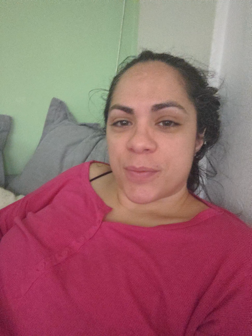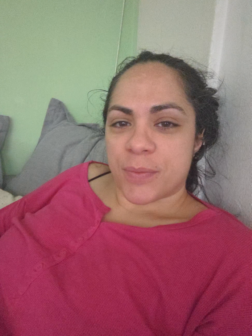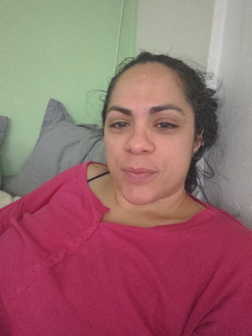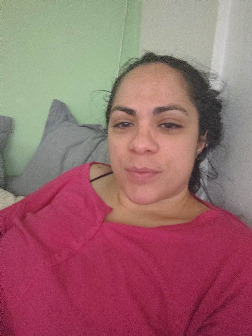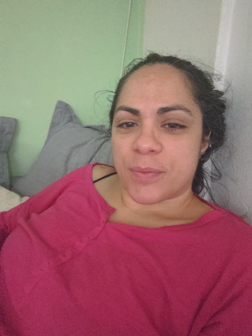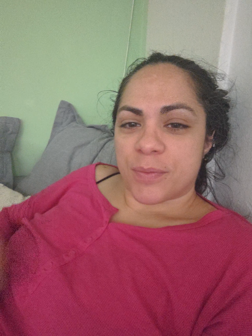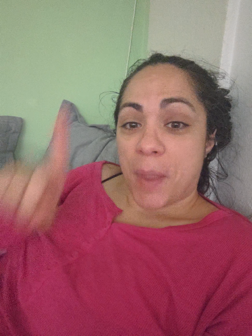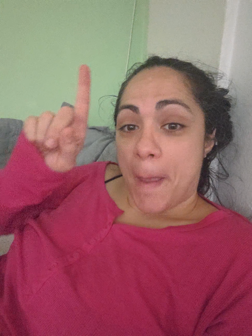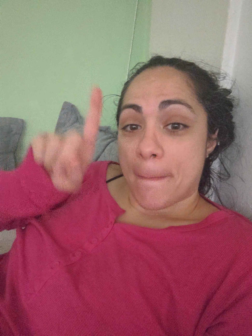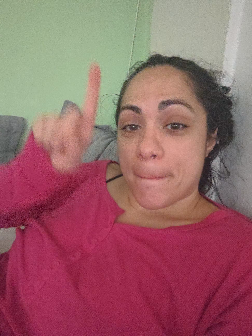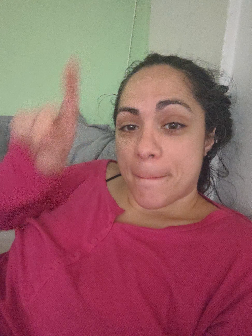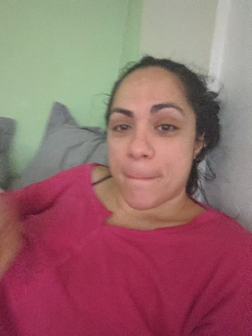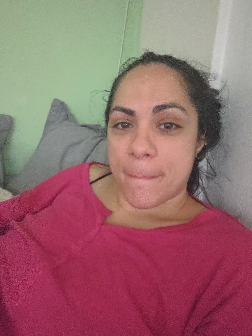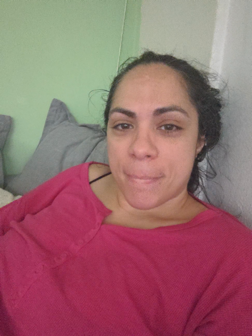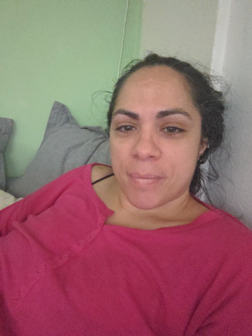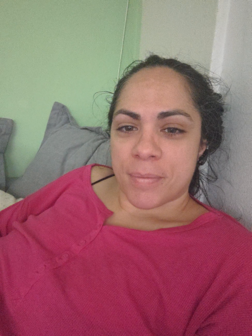up